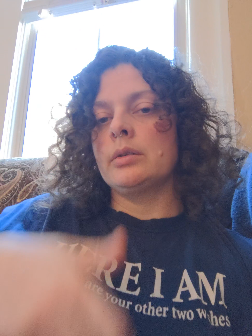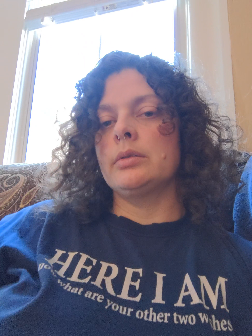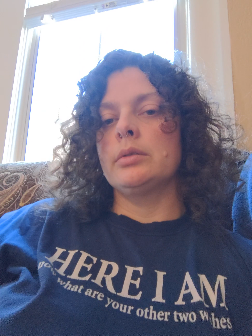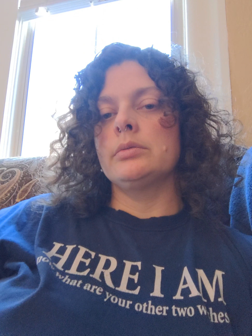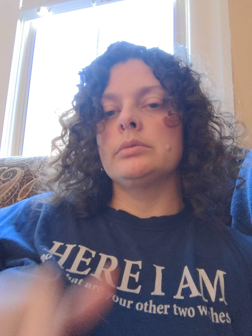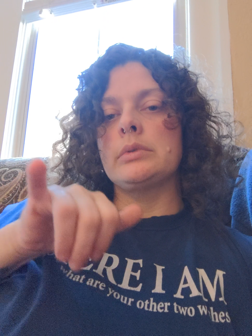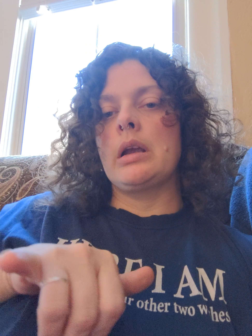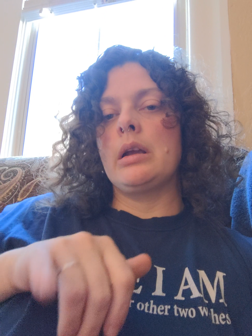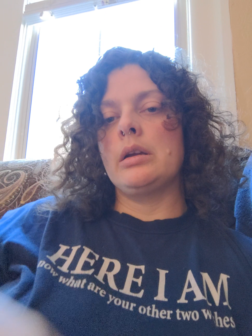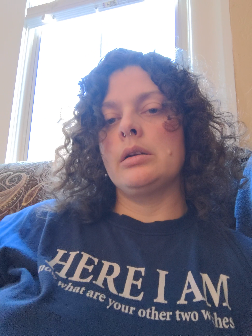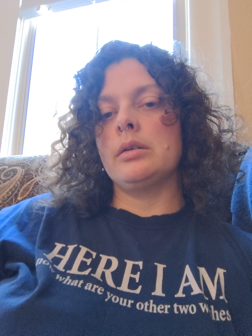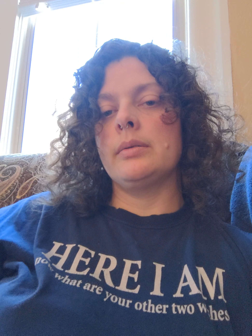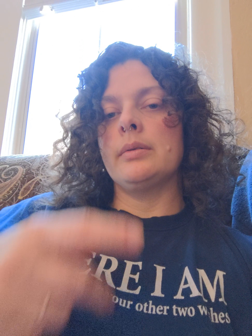stay